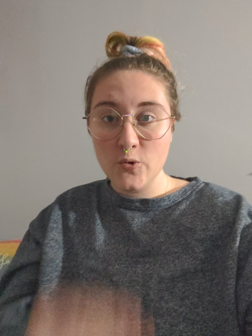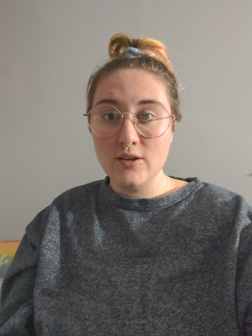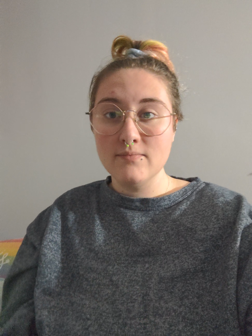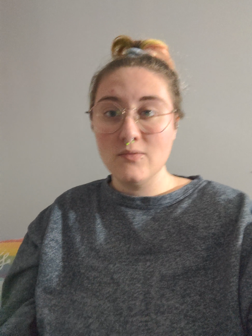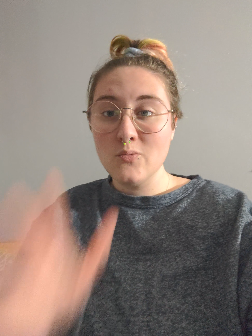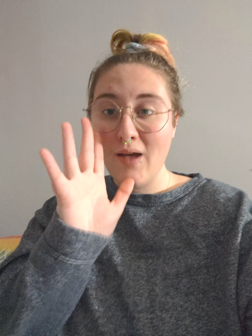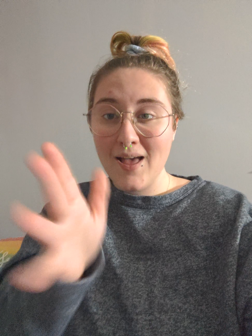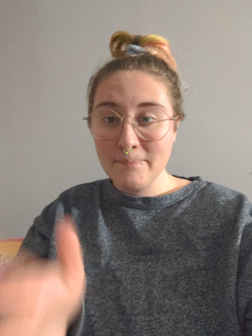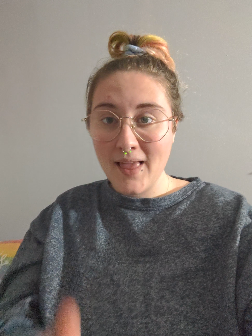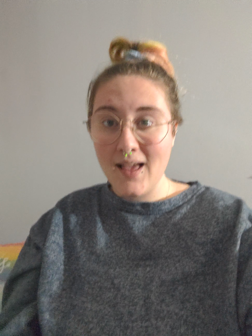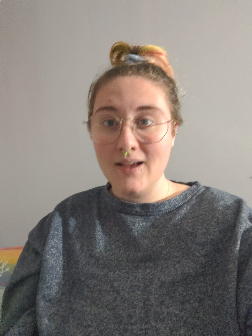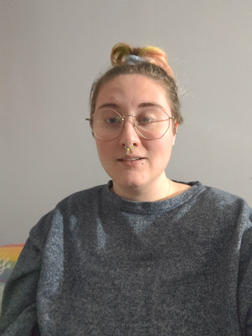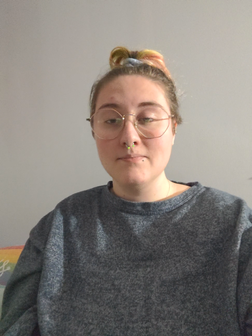grandma